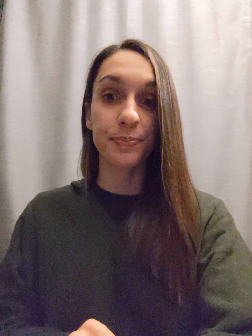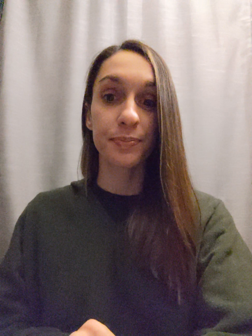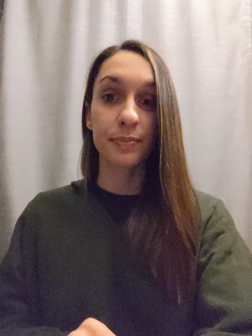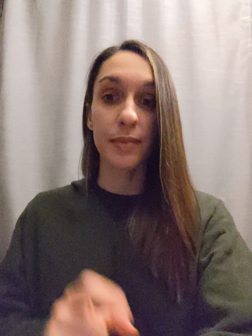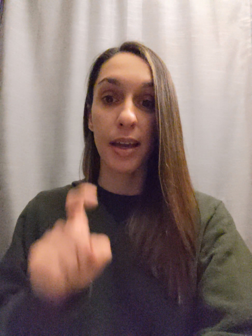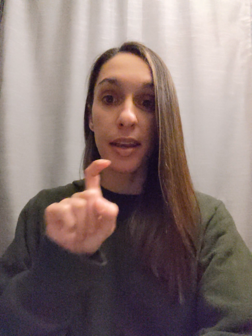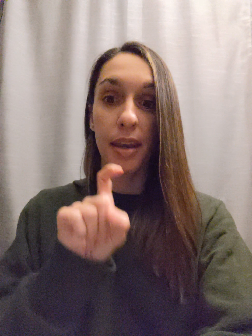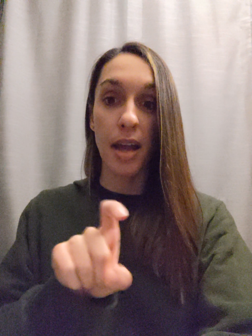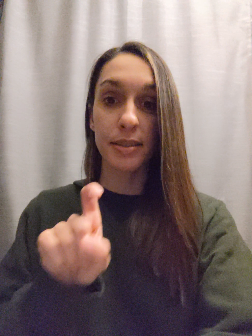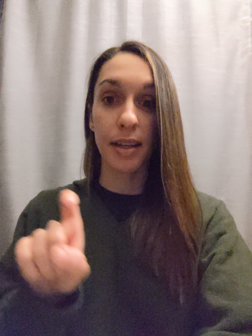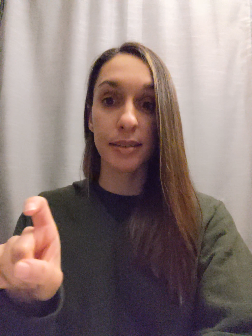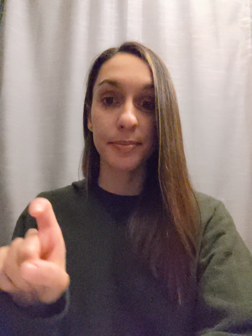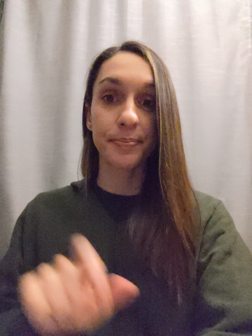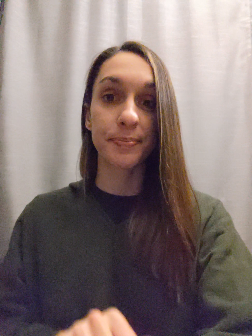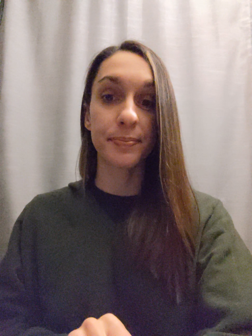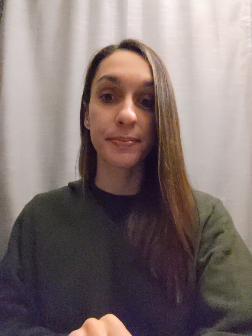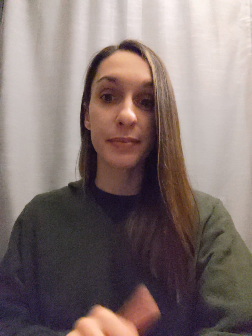closet